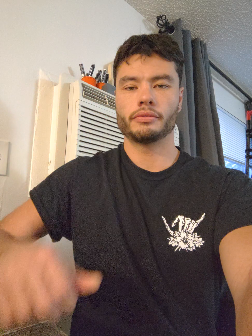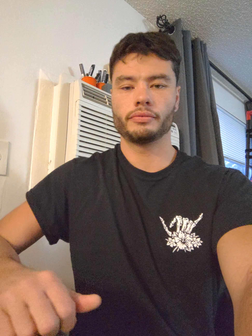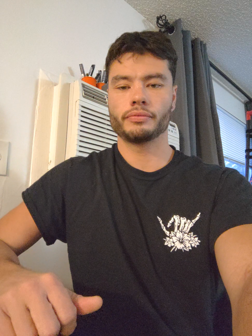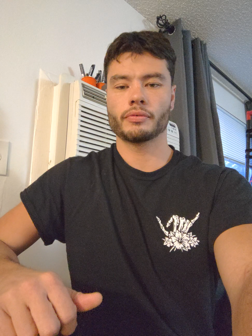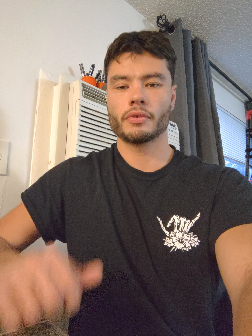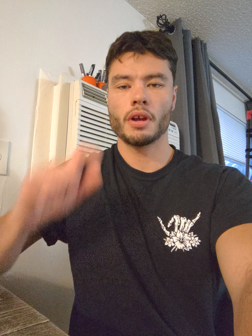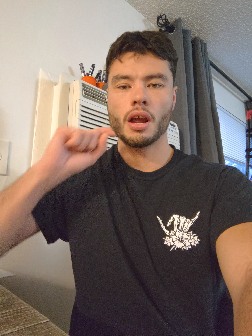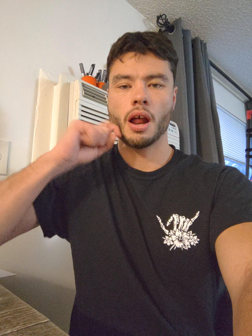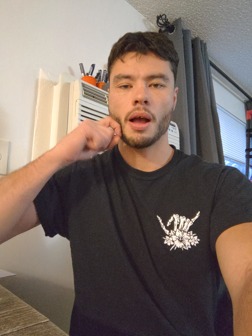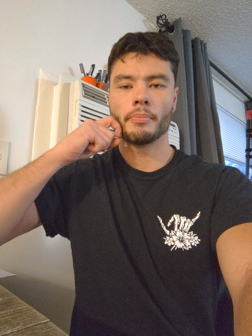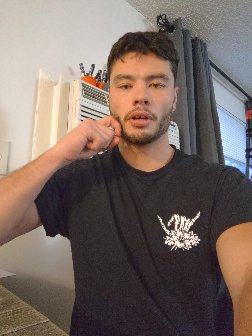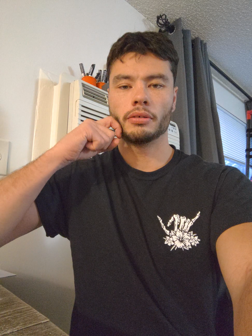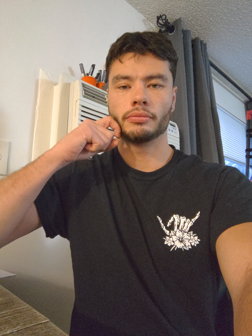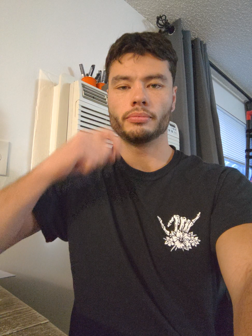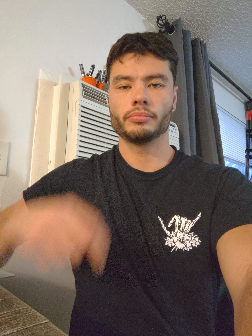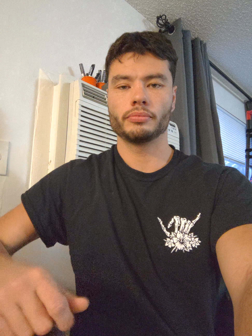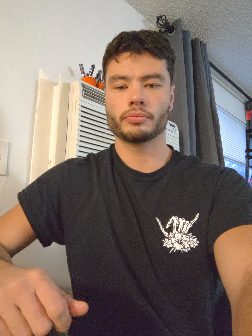apple